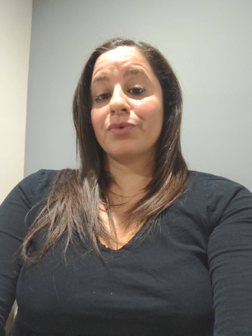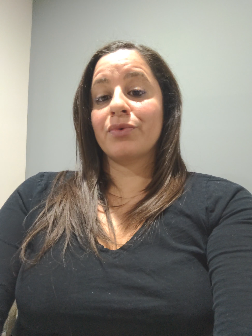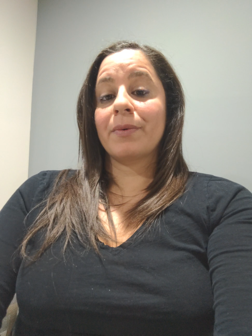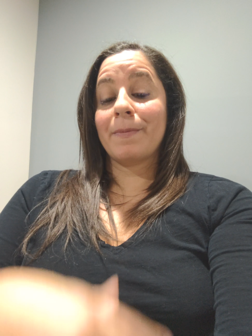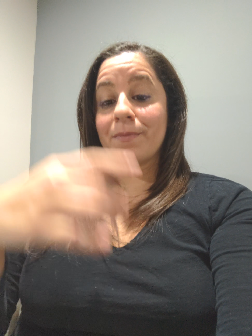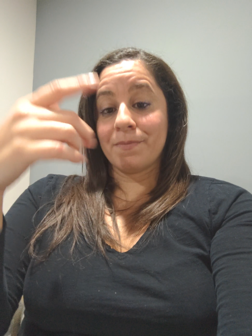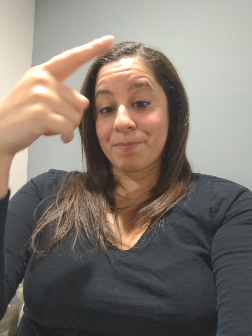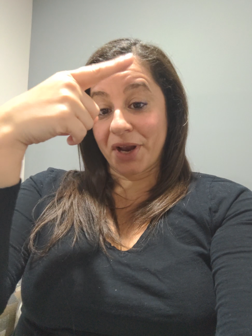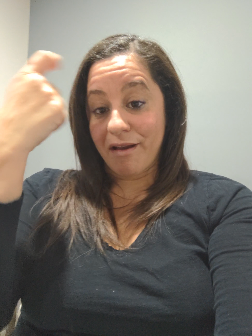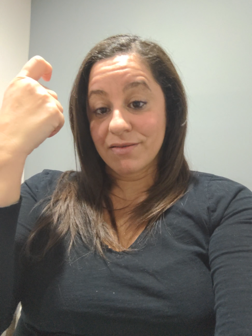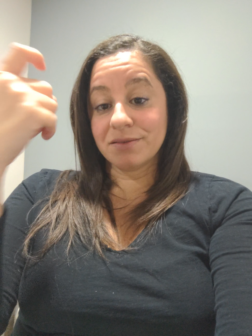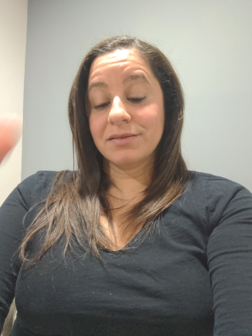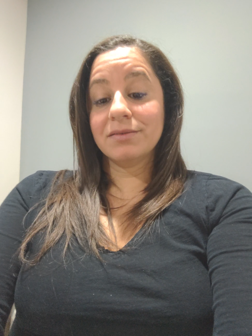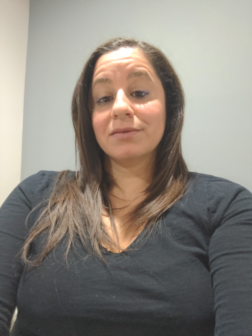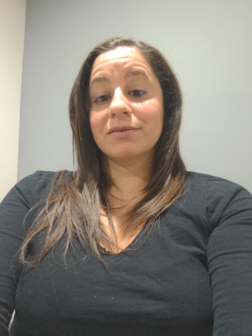because